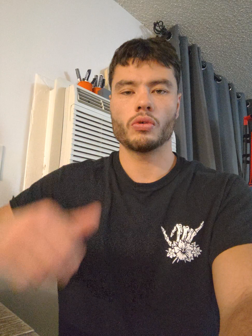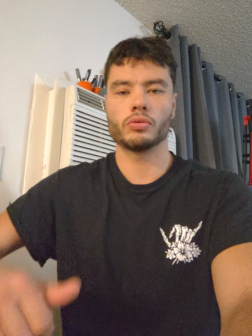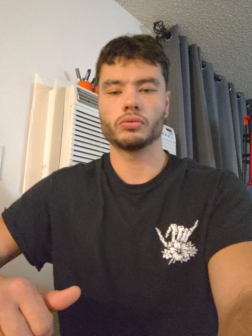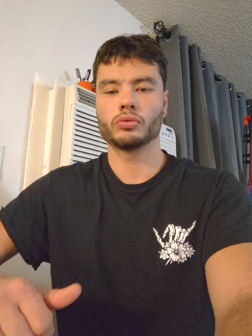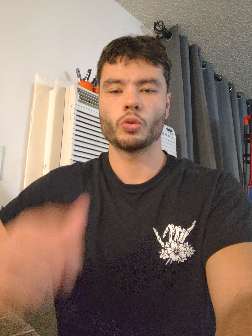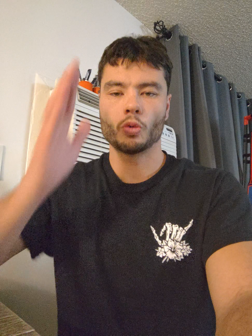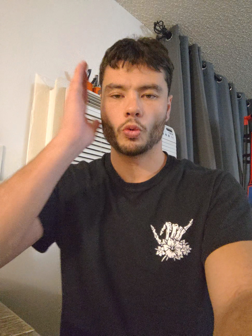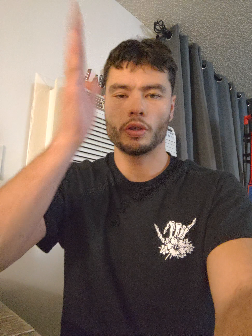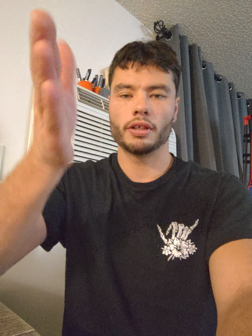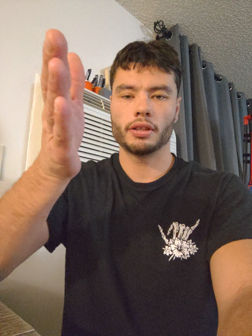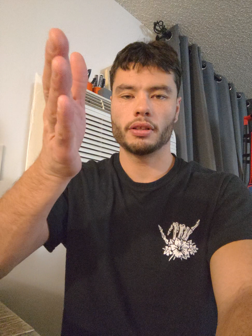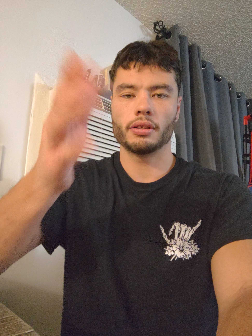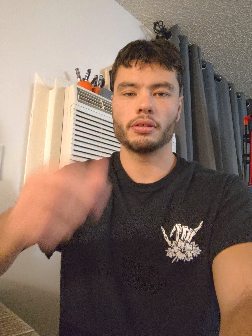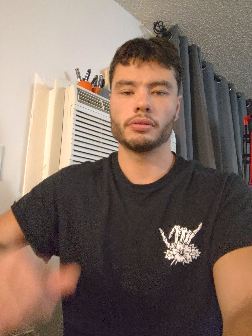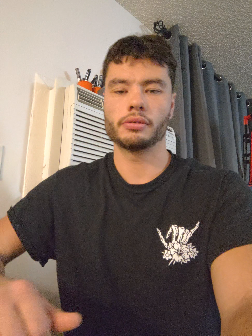will